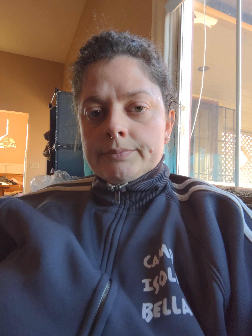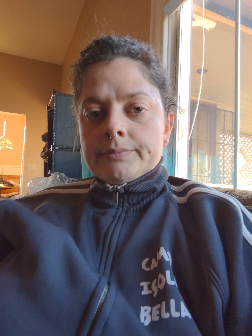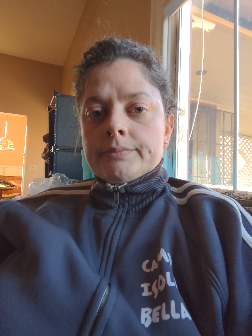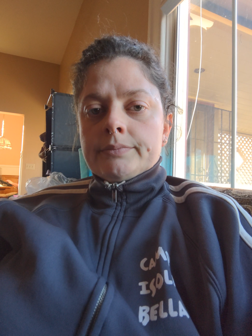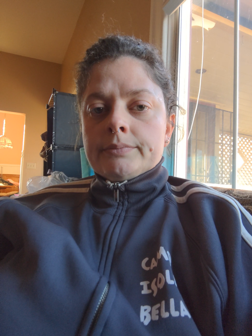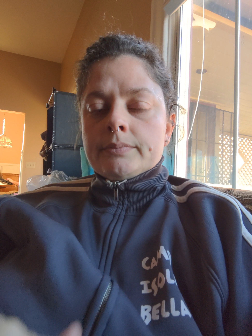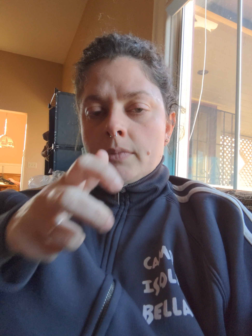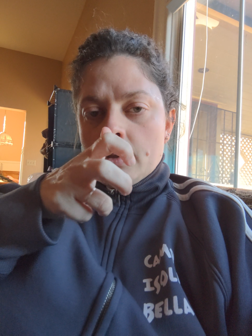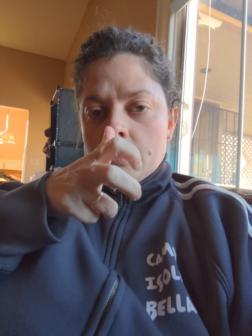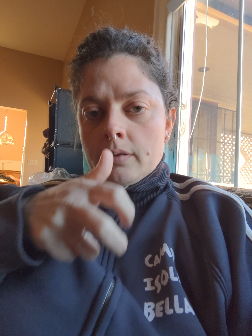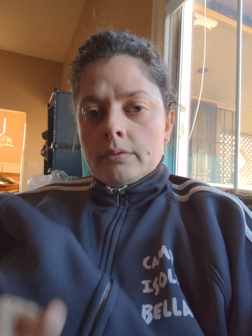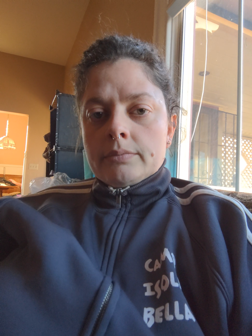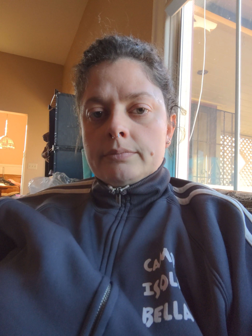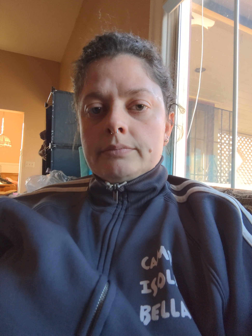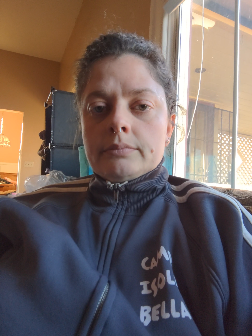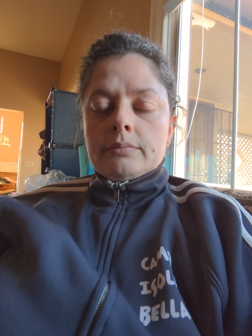bug